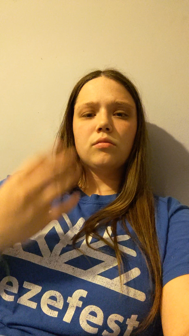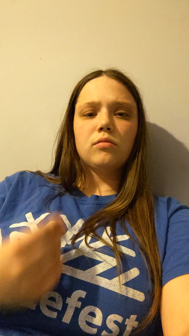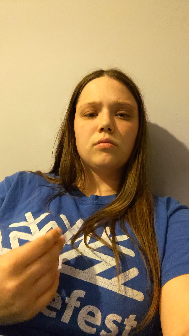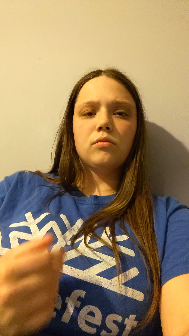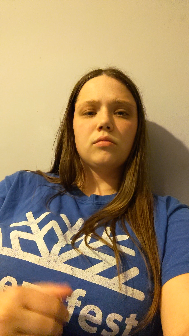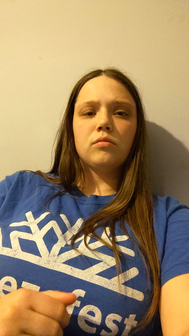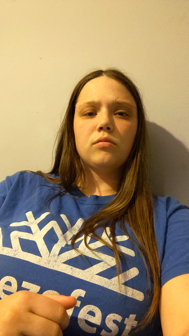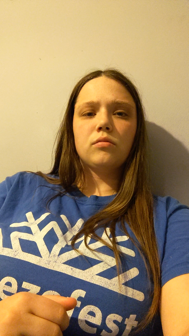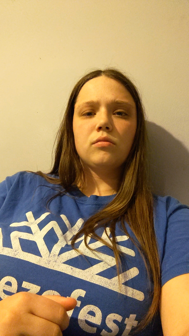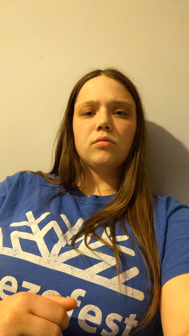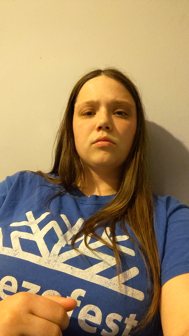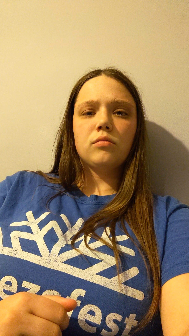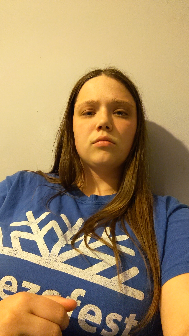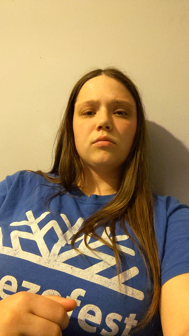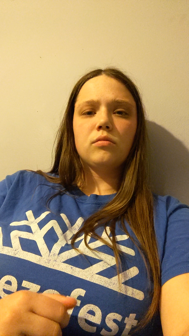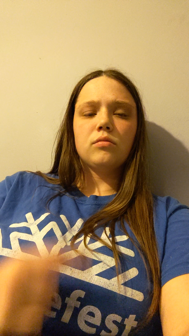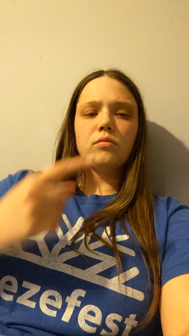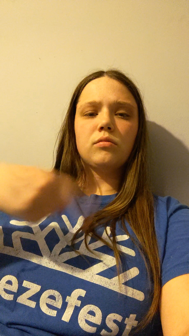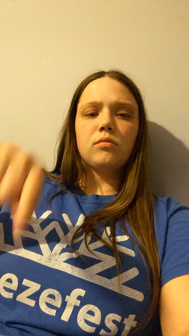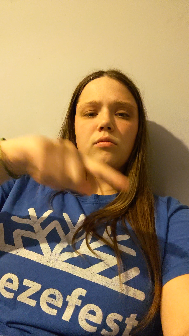around